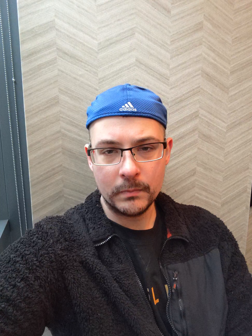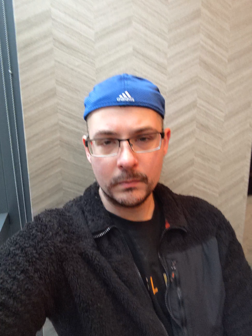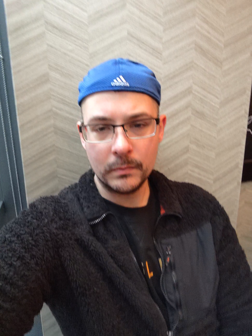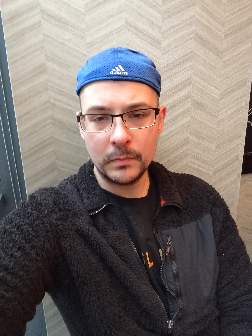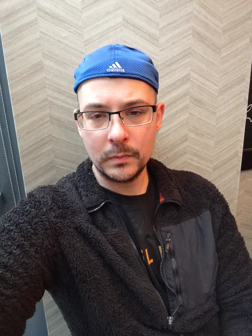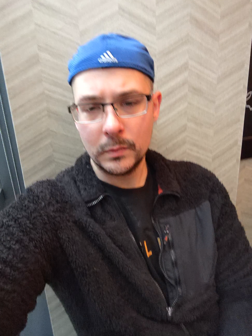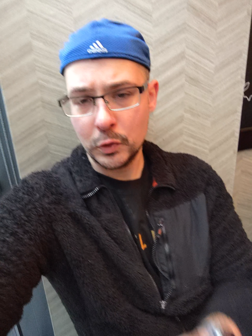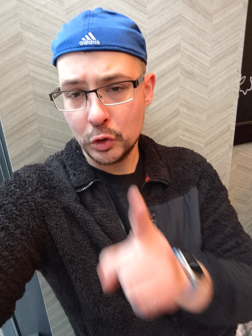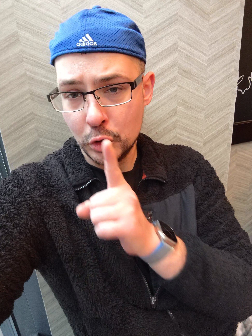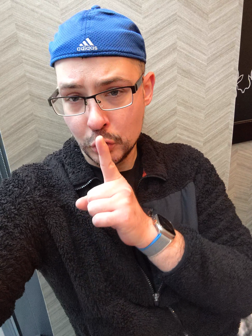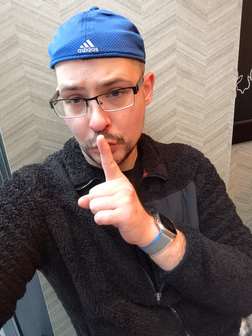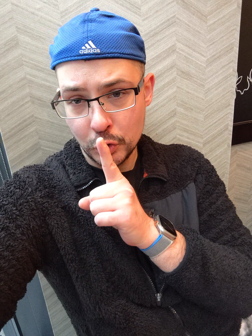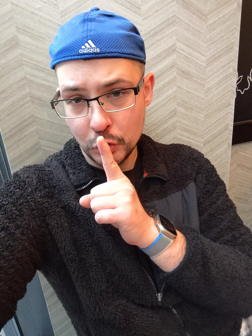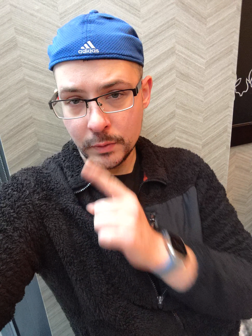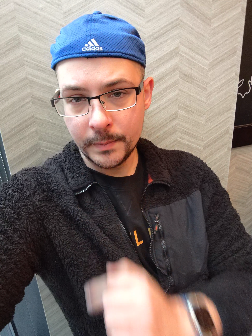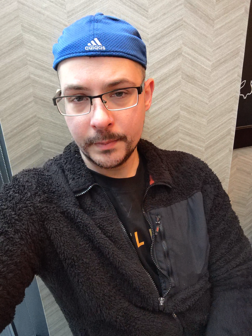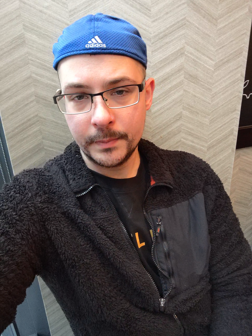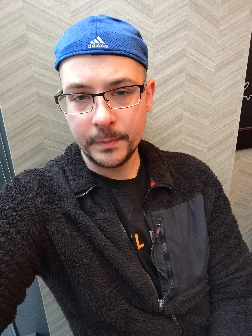shhh